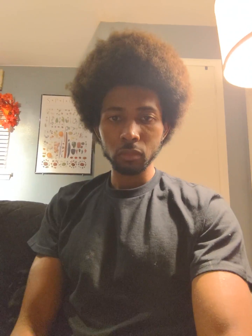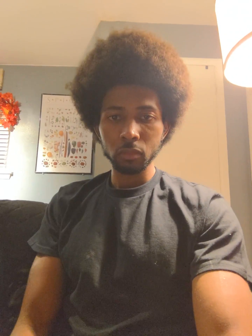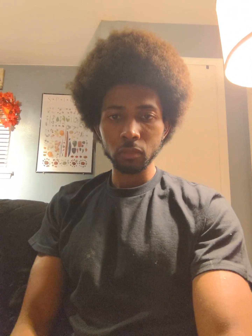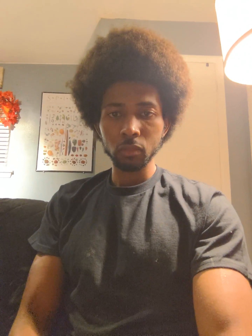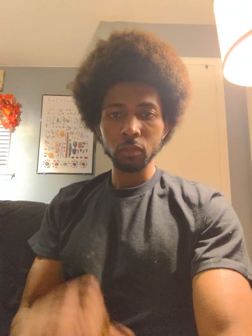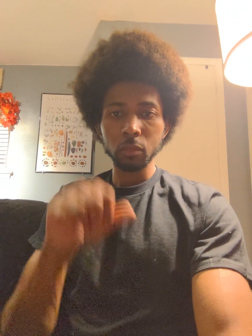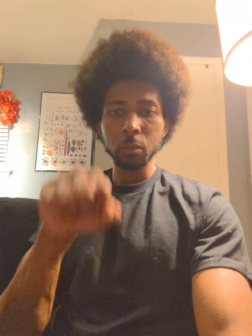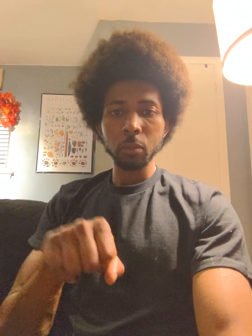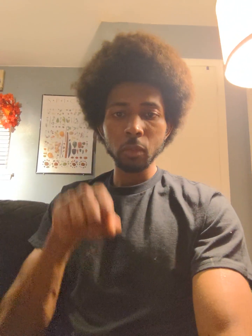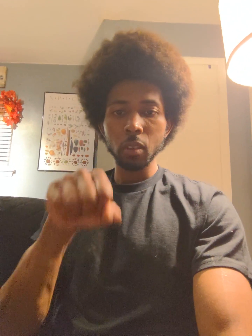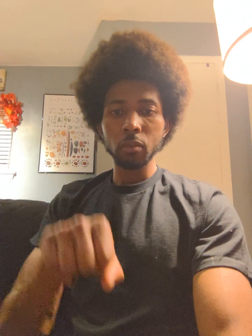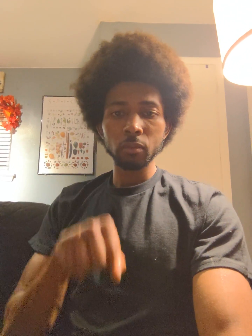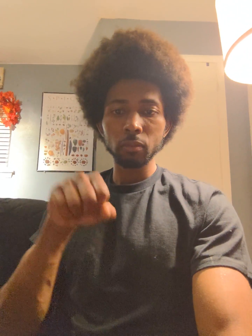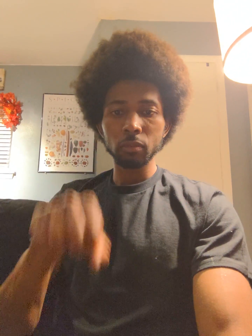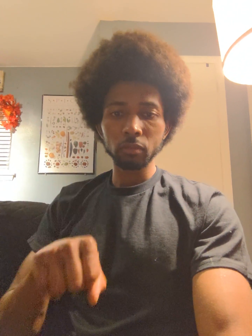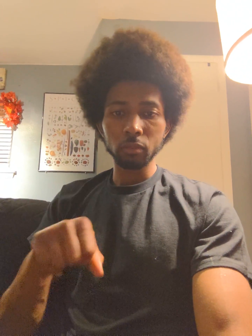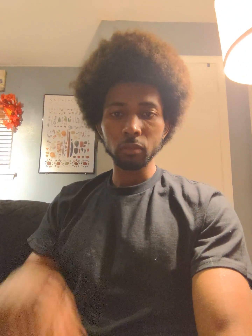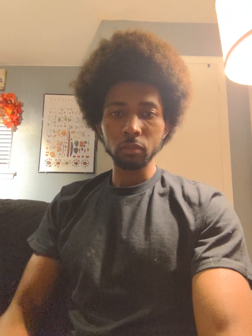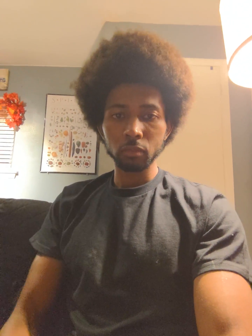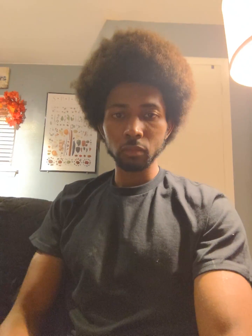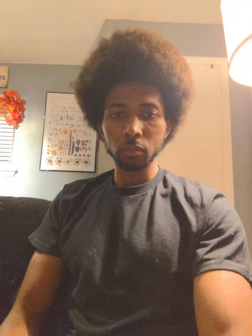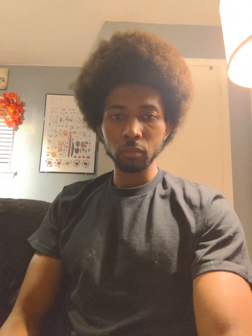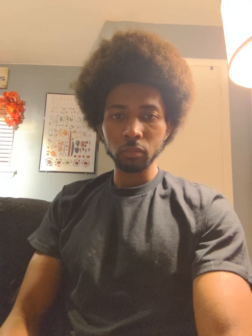bicycle